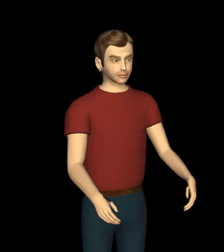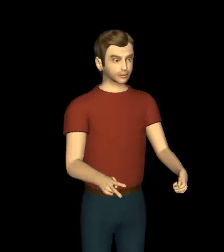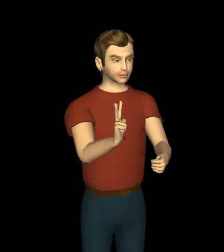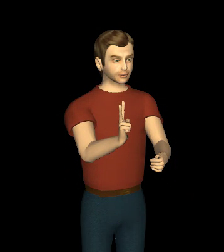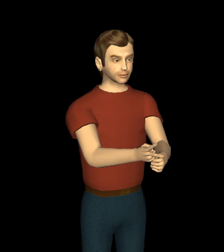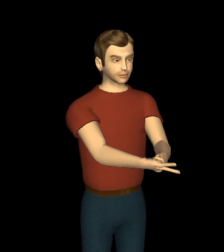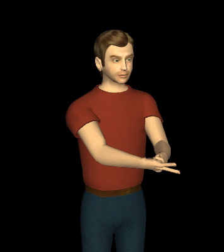سيء